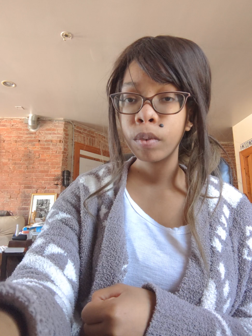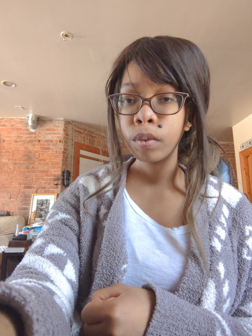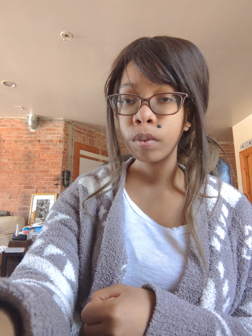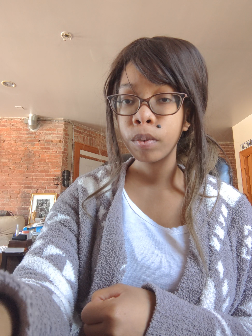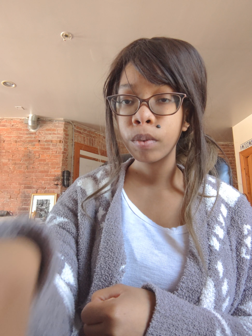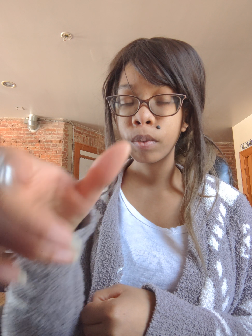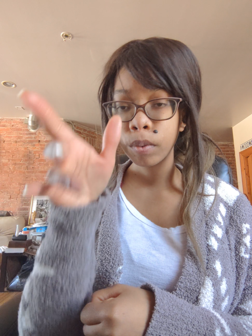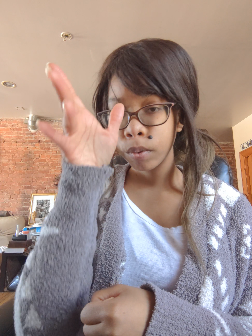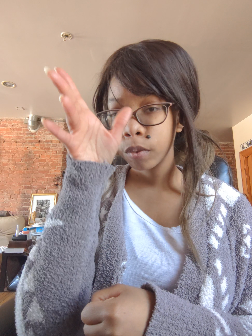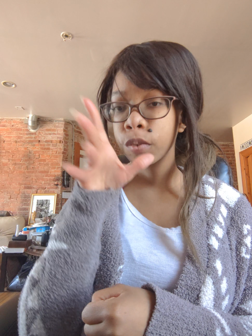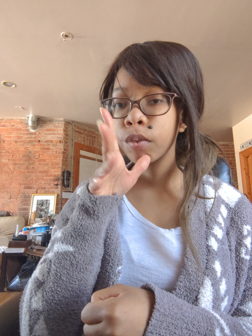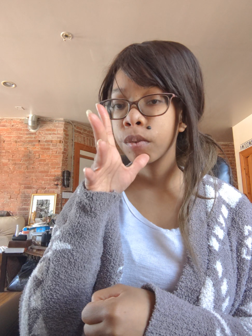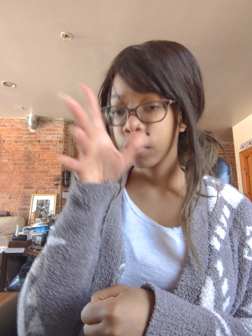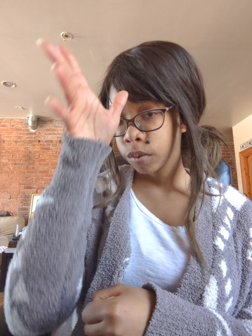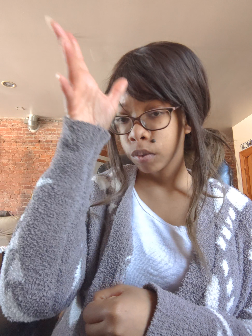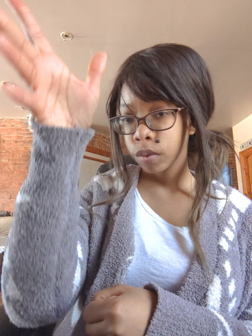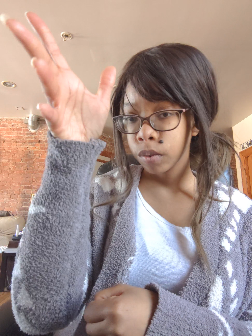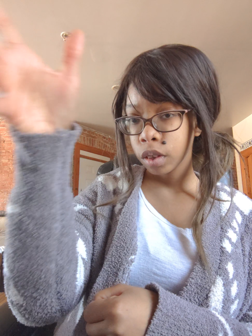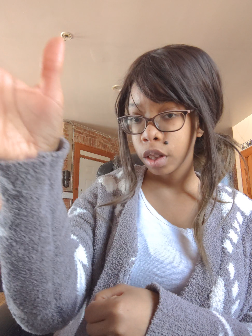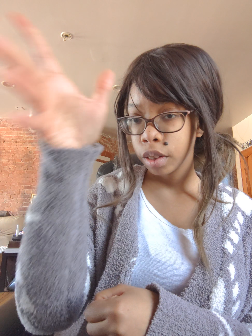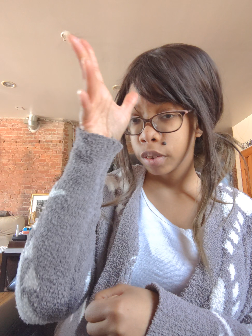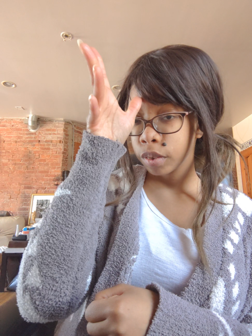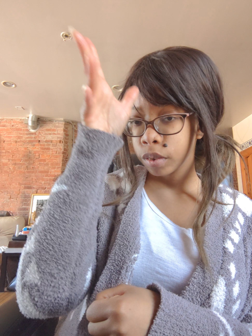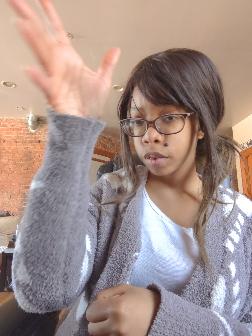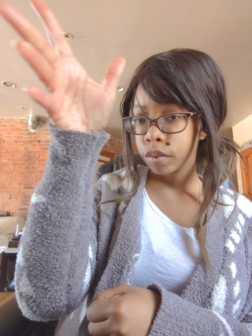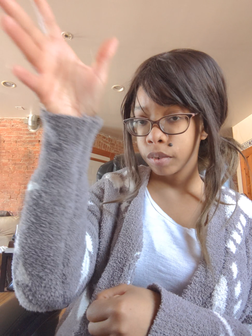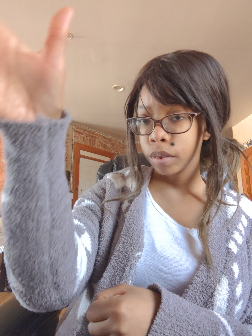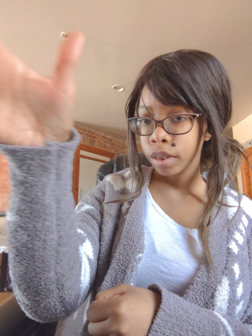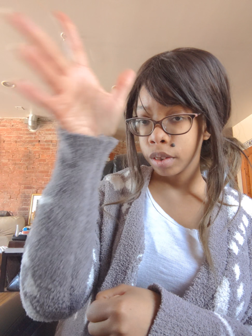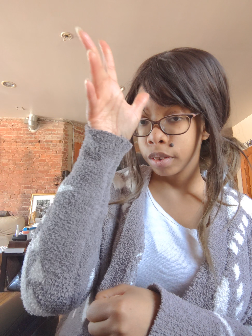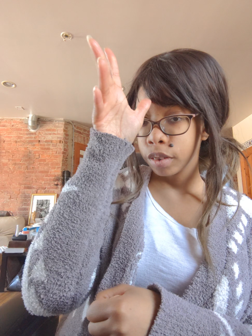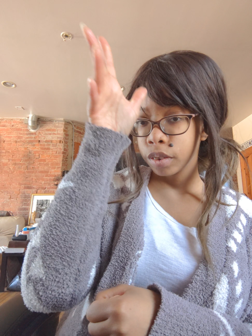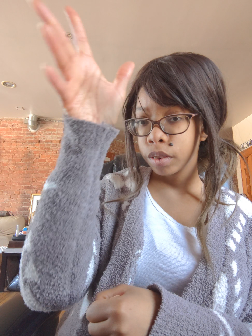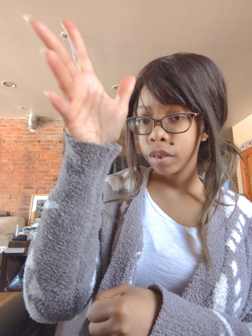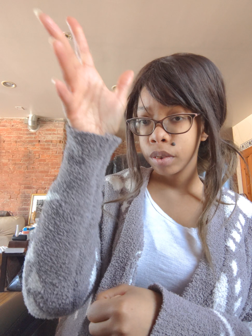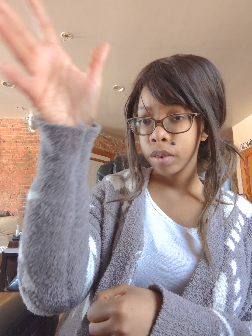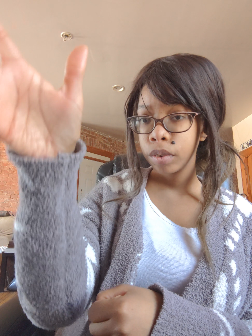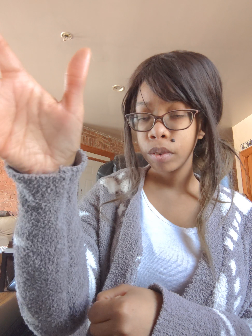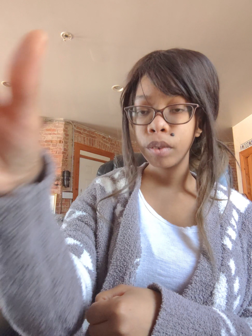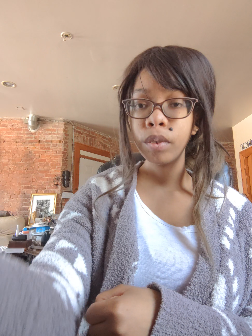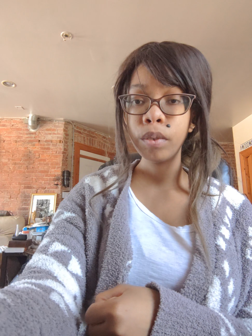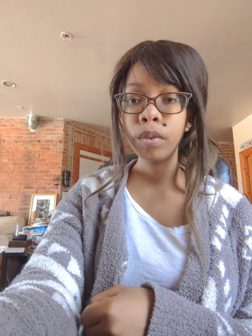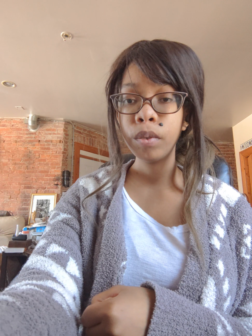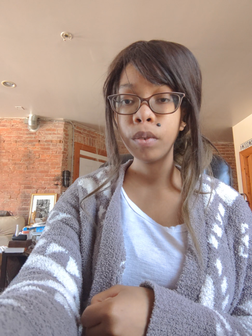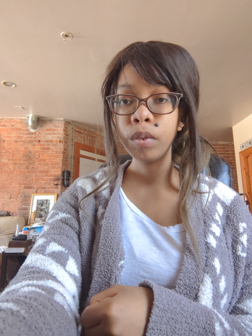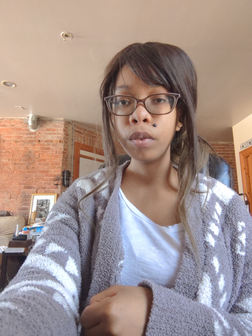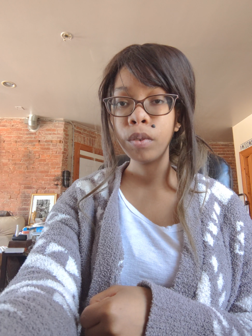grandpa